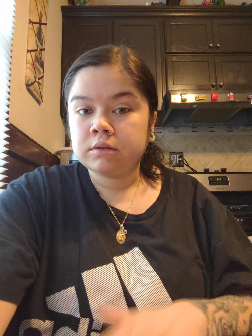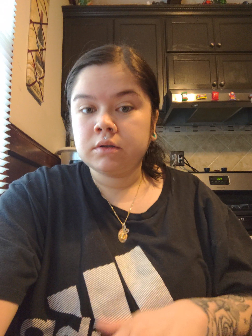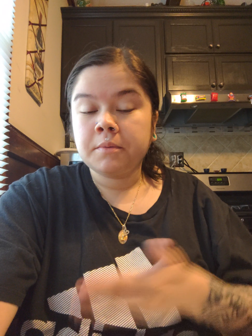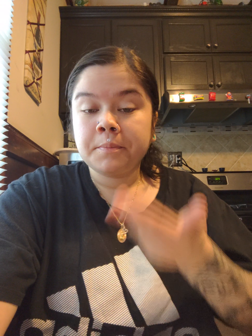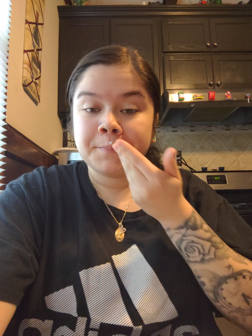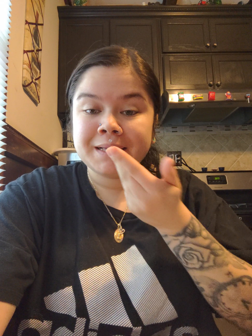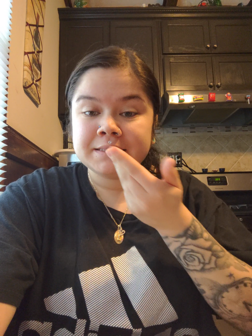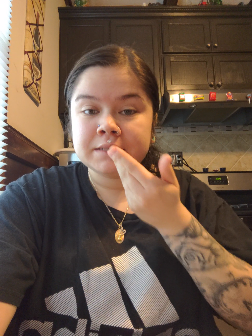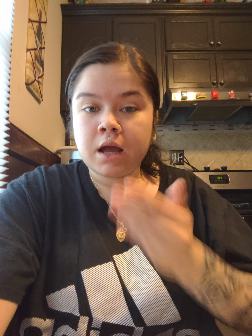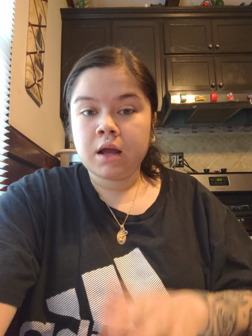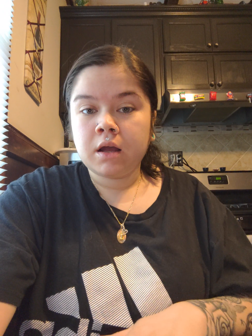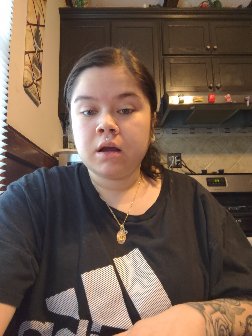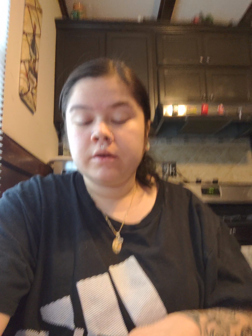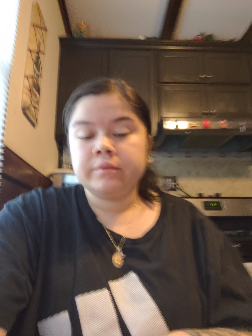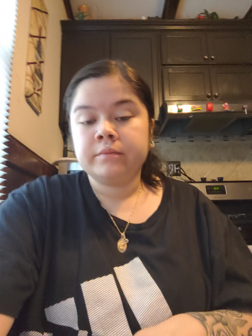pizza